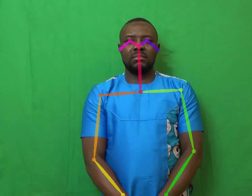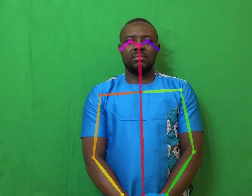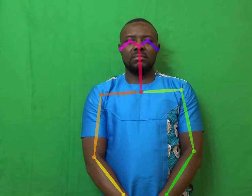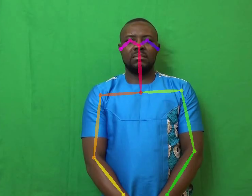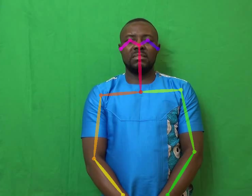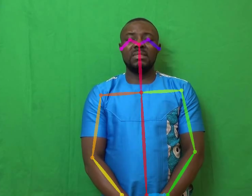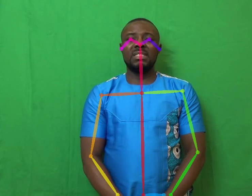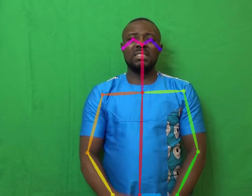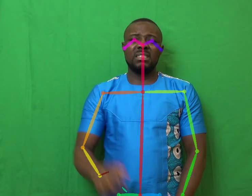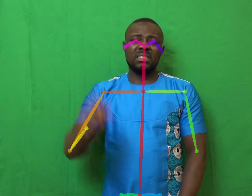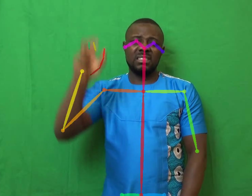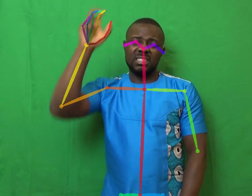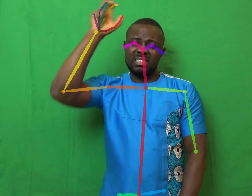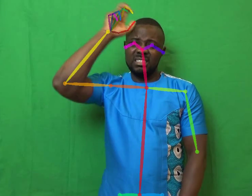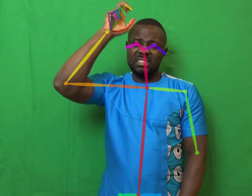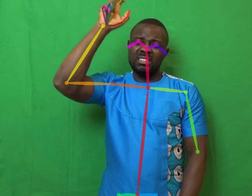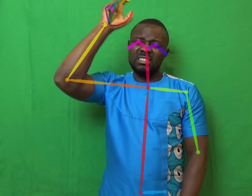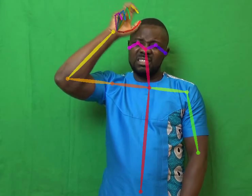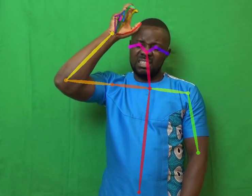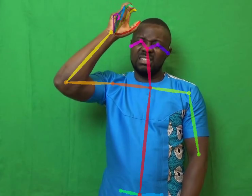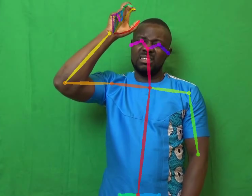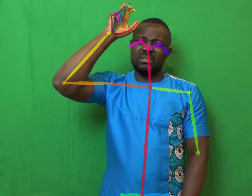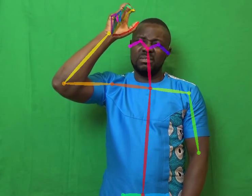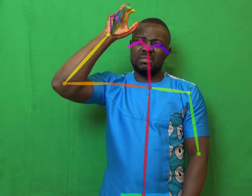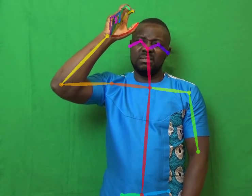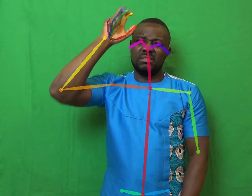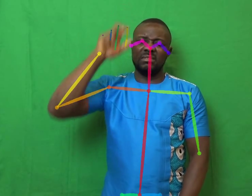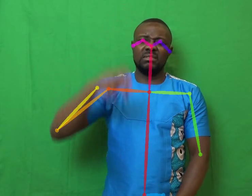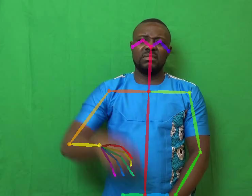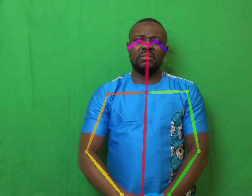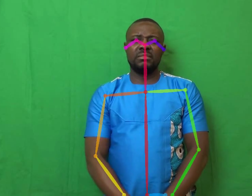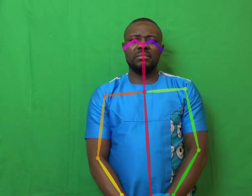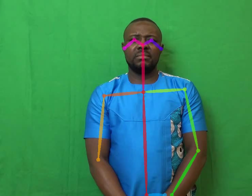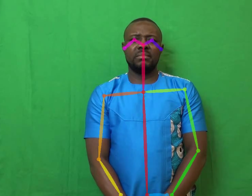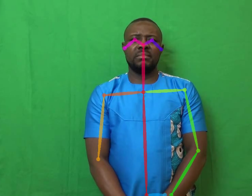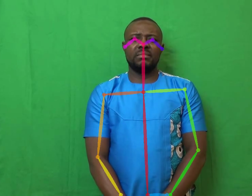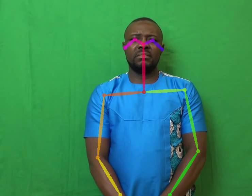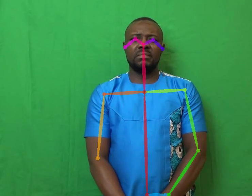Satan or devil